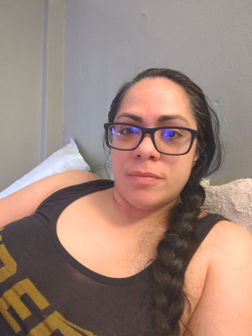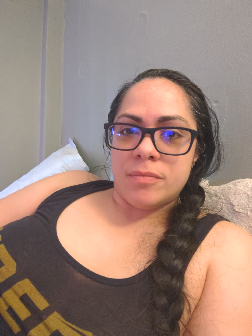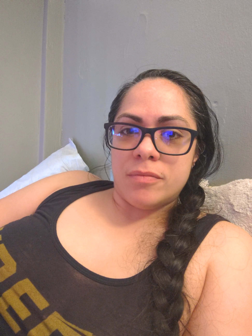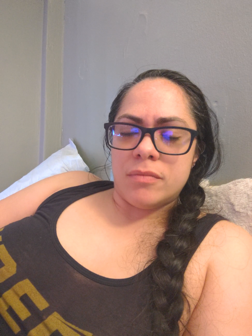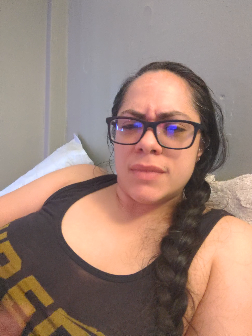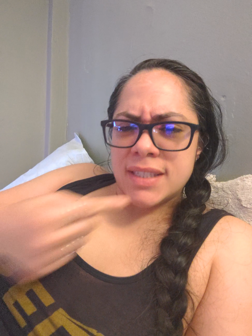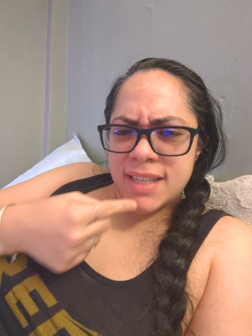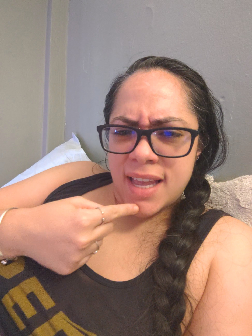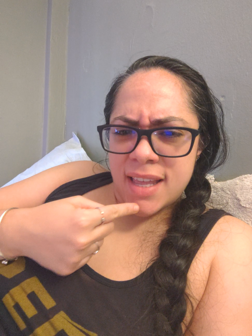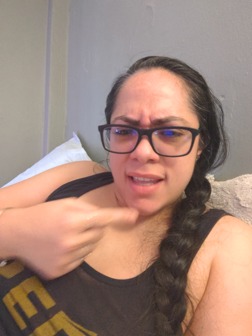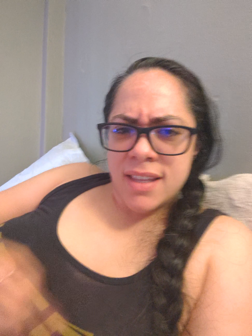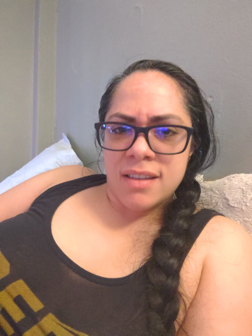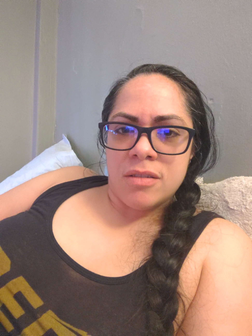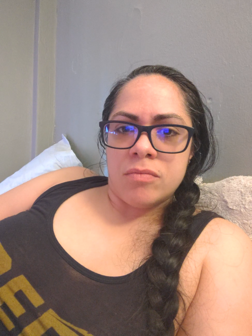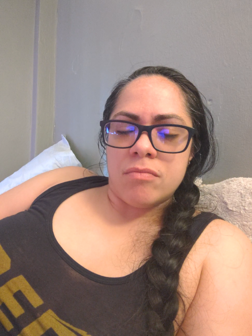say